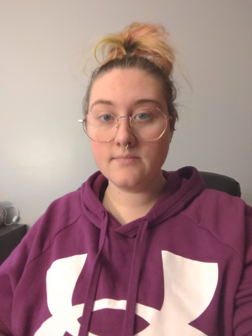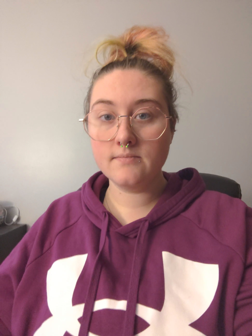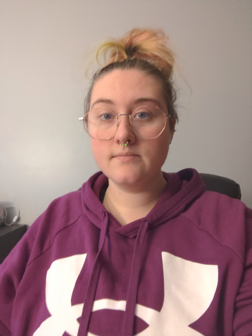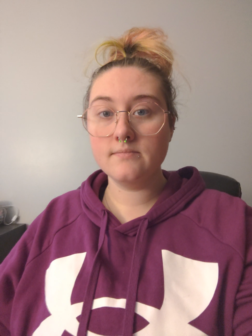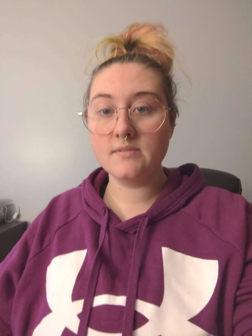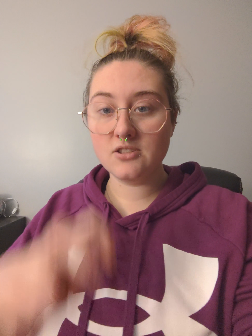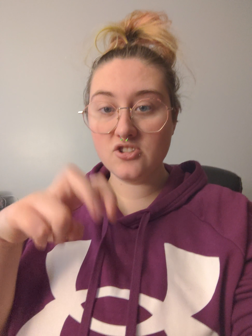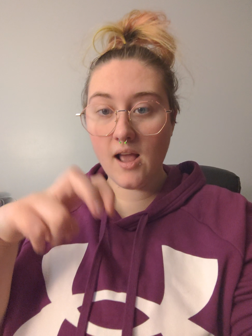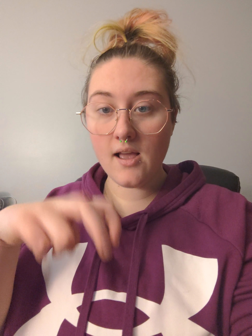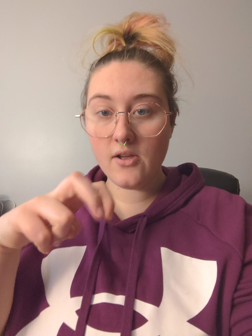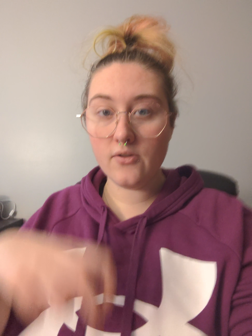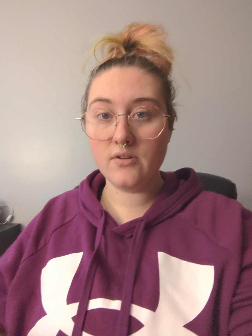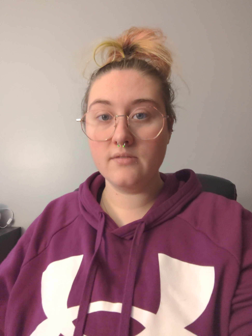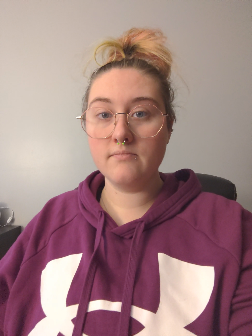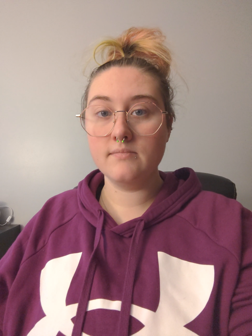chair